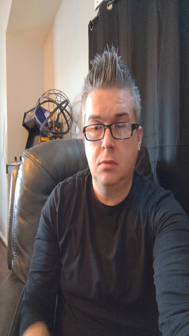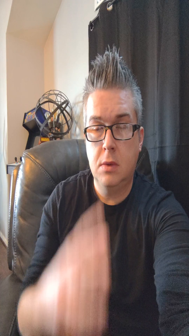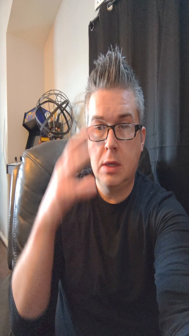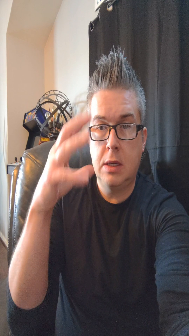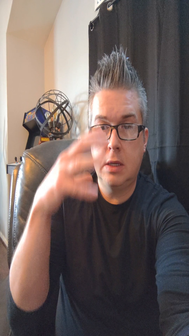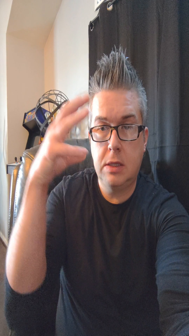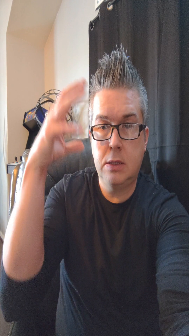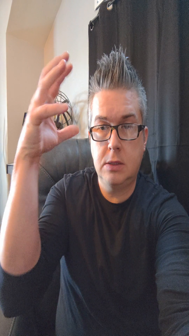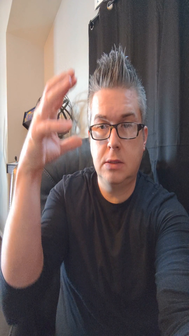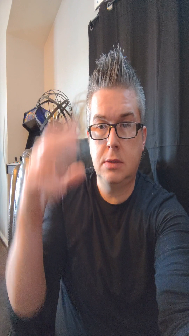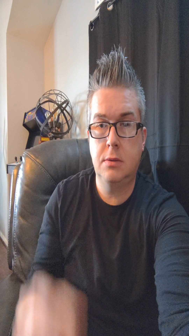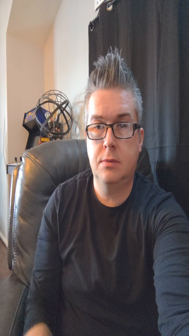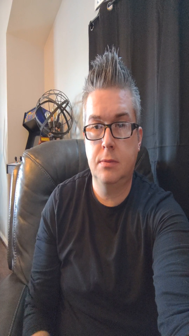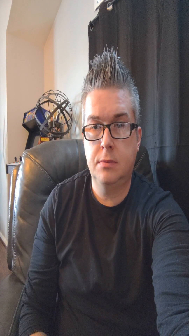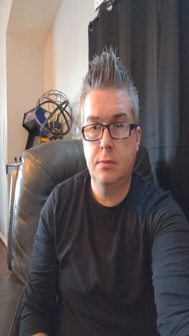cloud